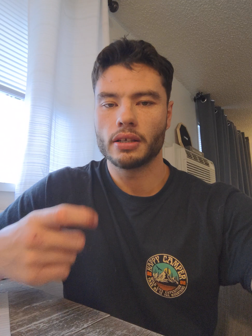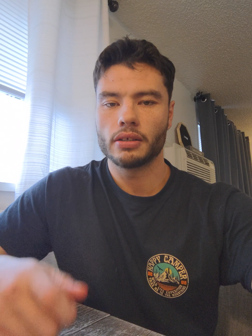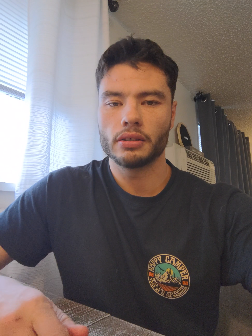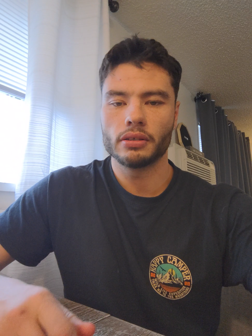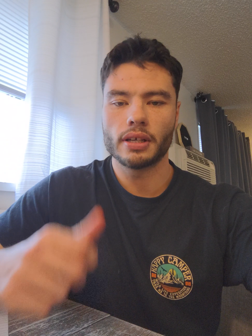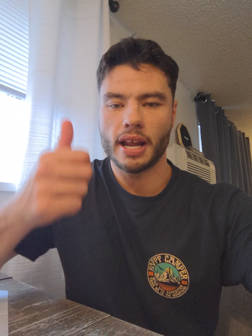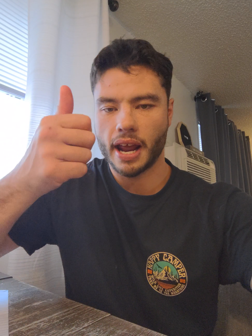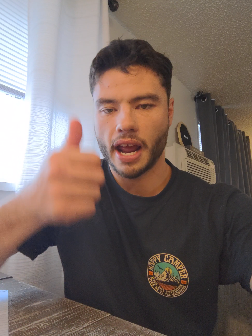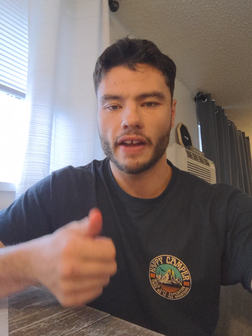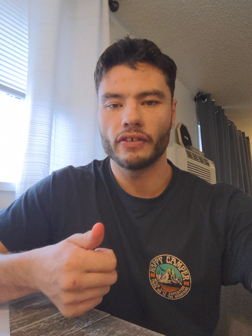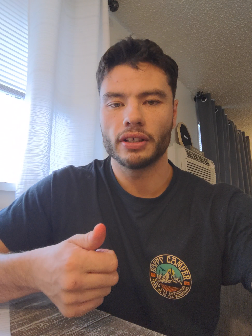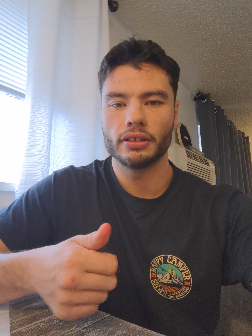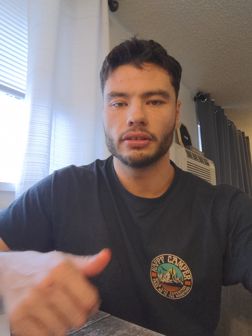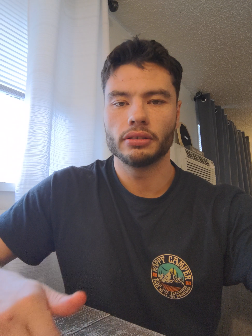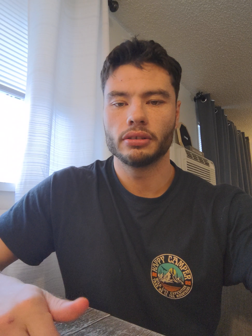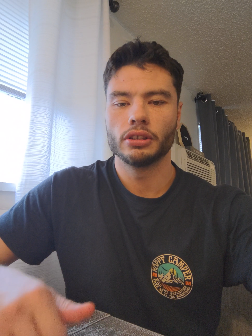every